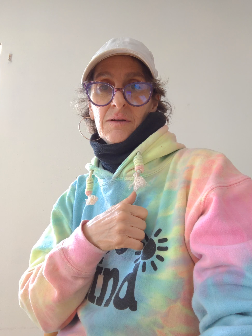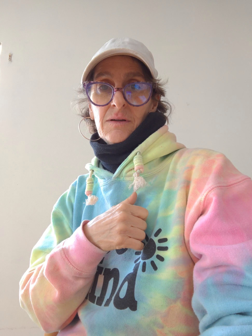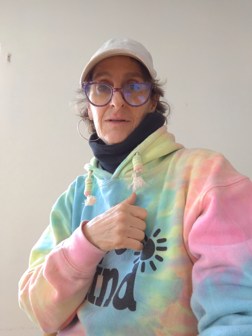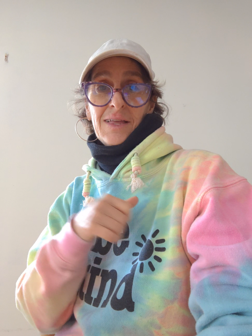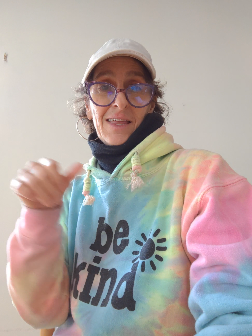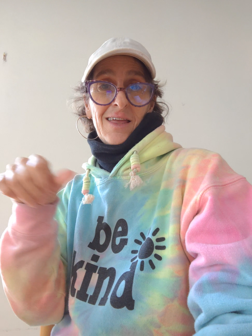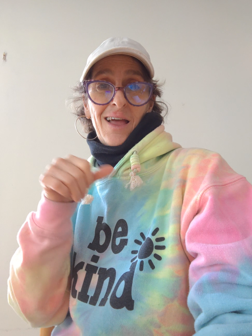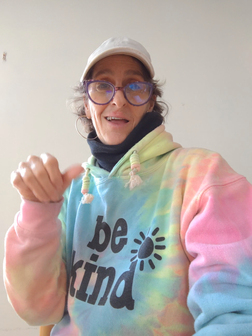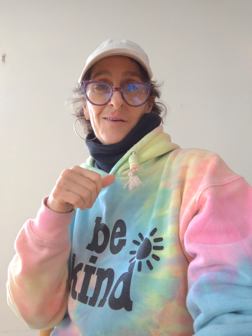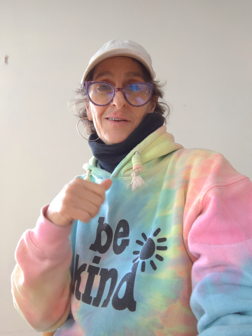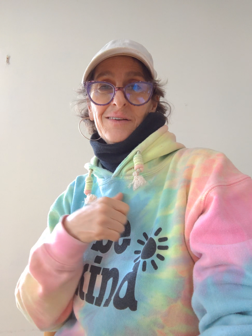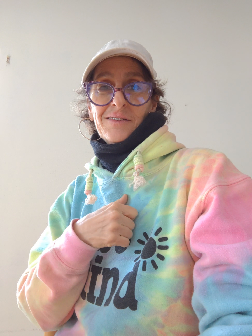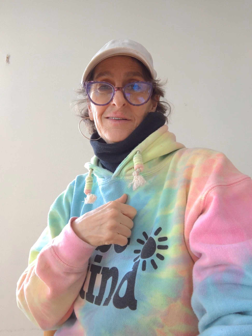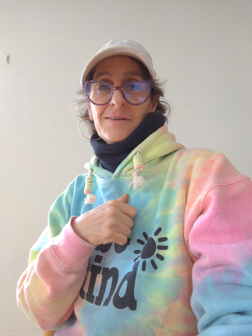carrot